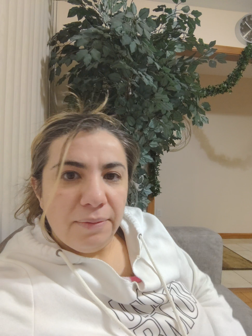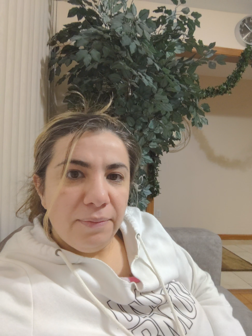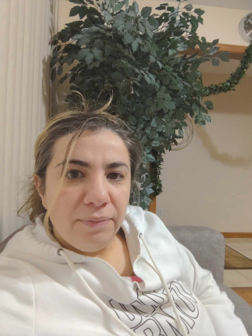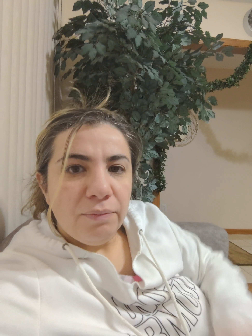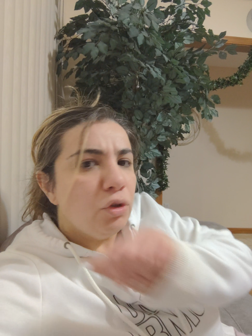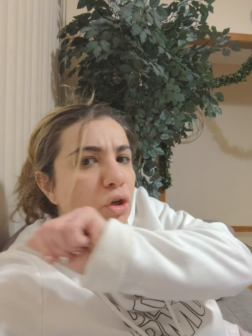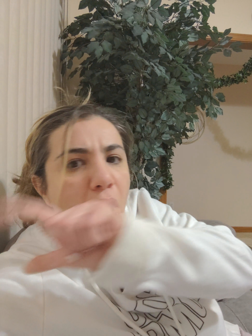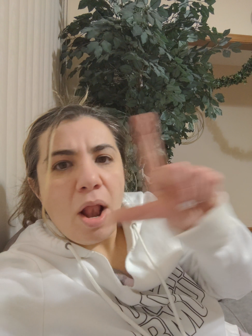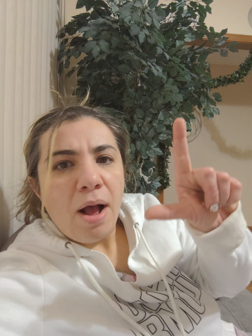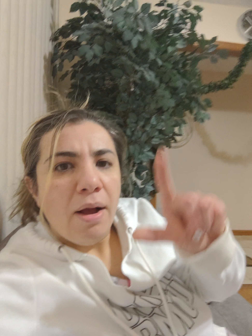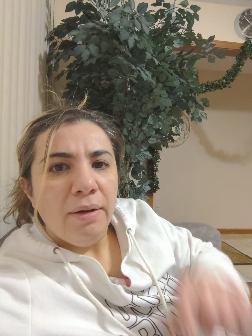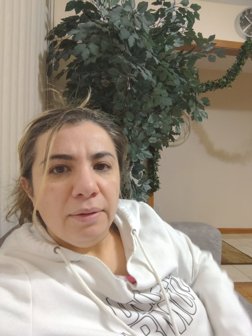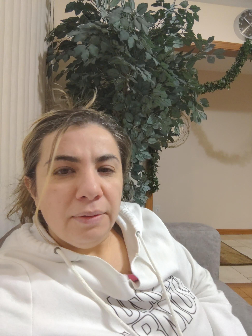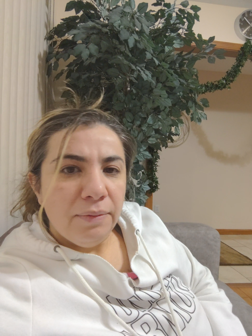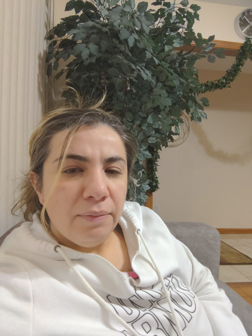all